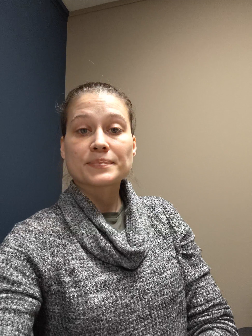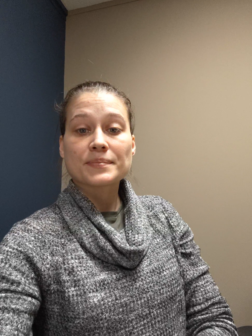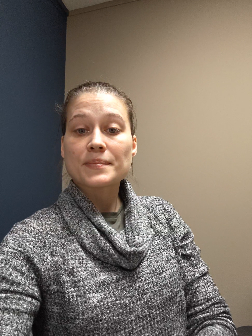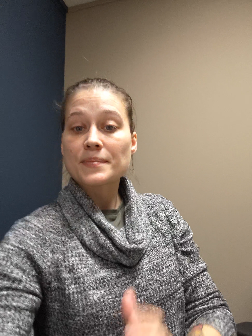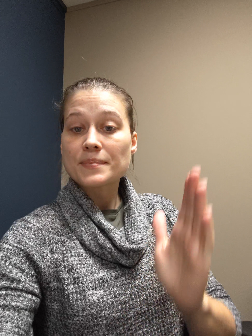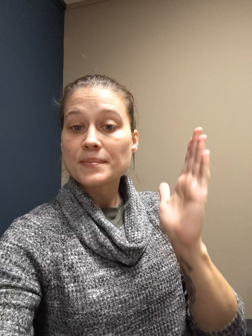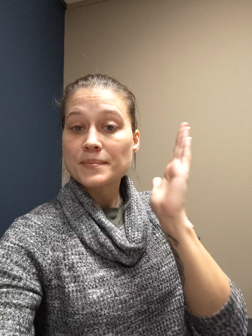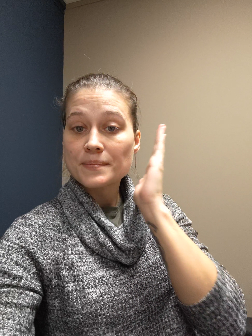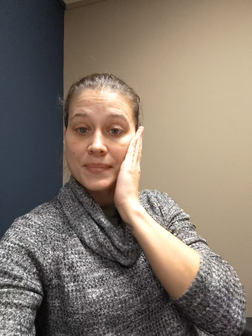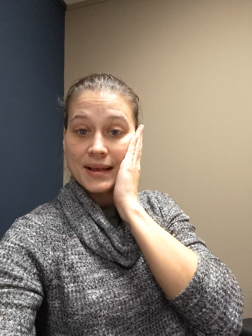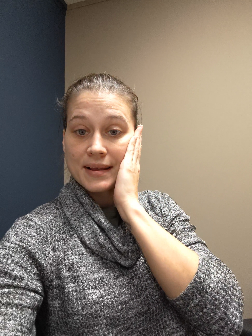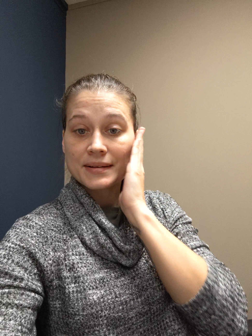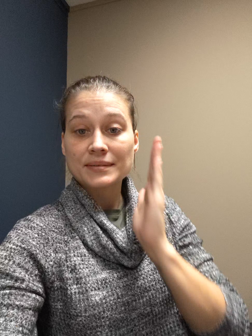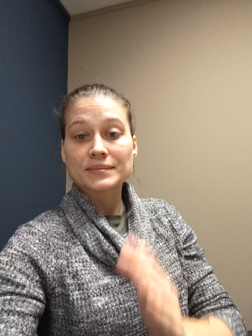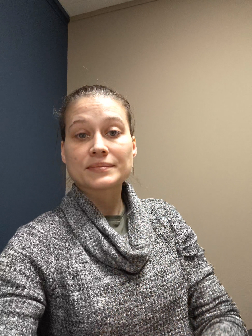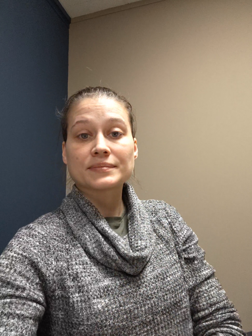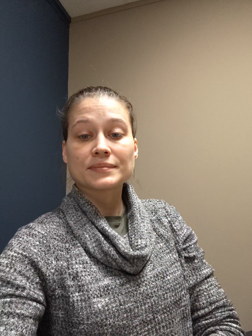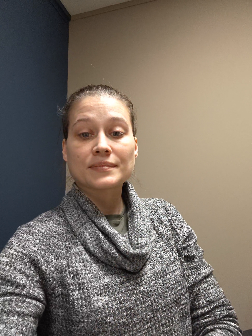bed